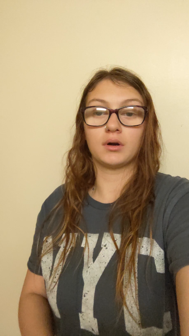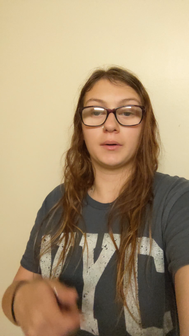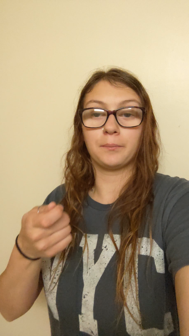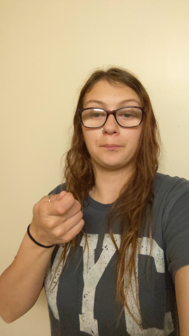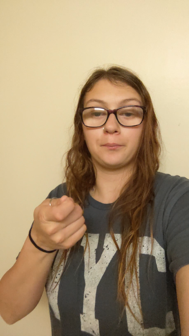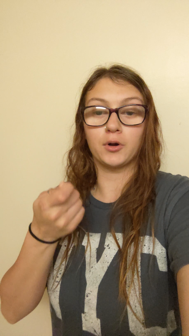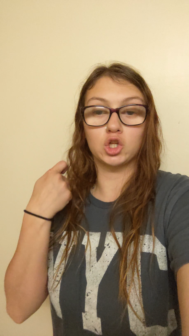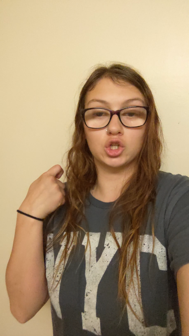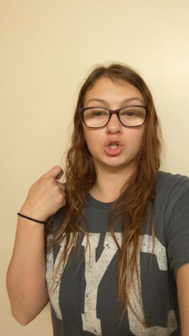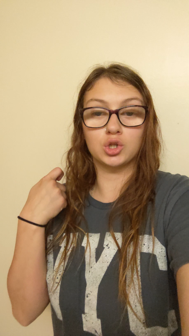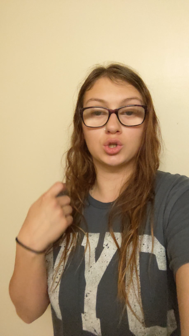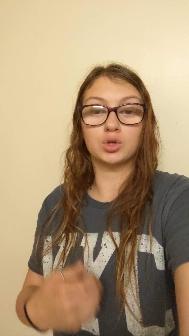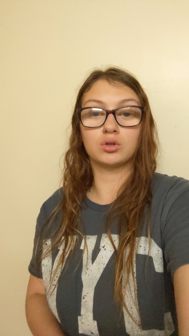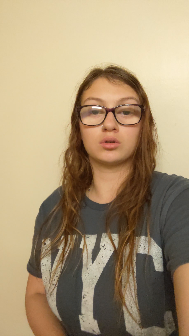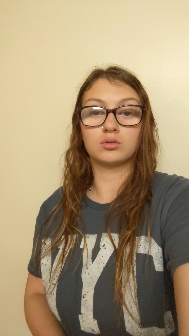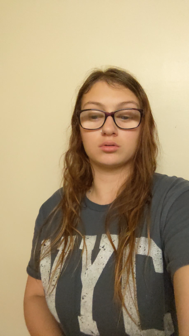pull